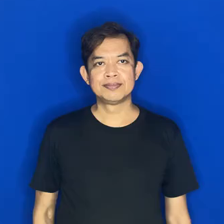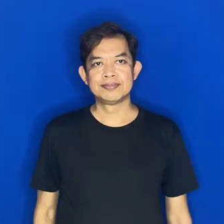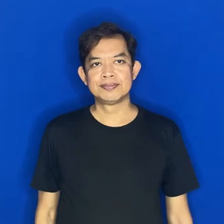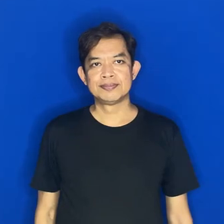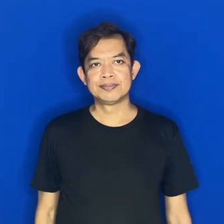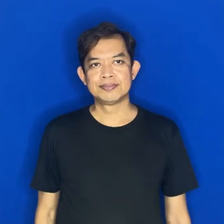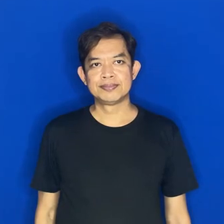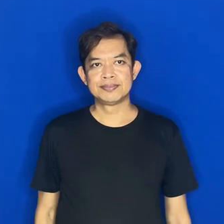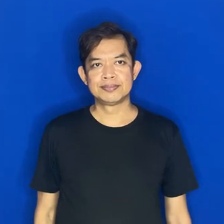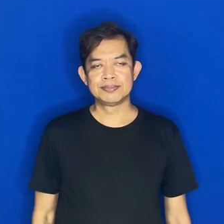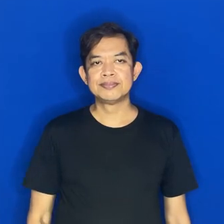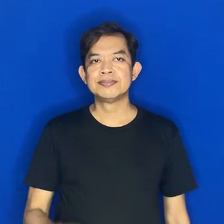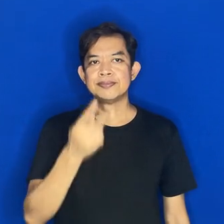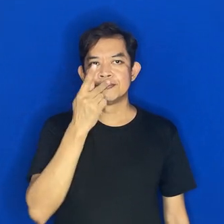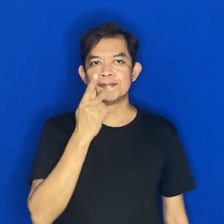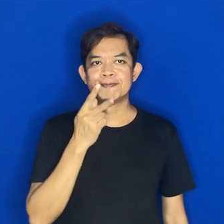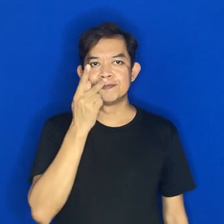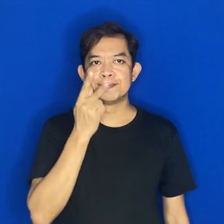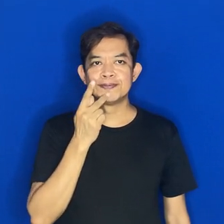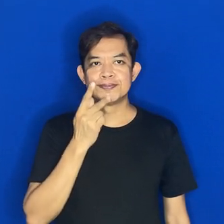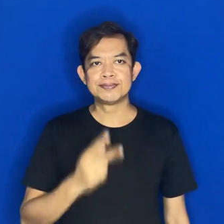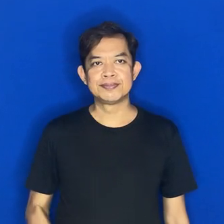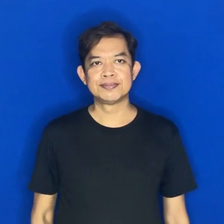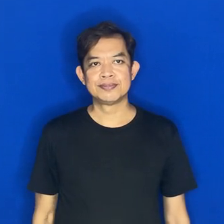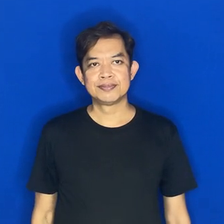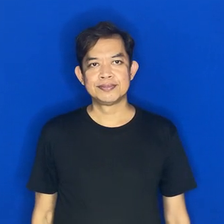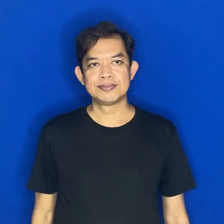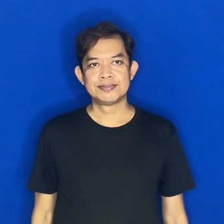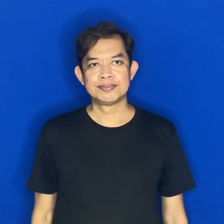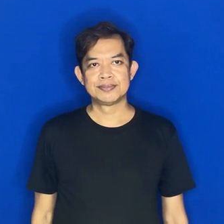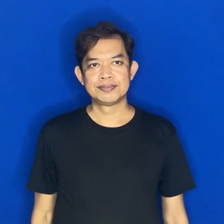pink